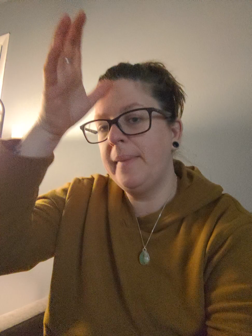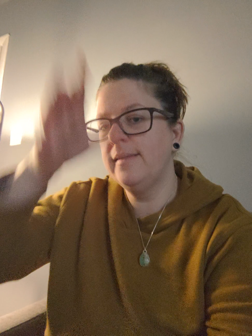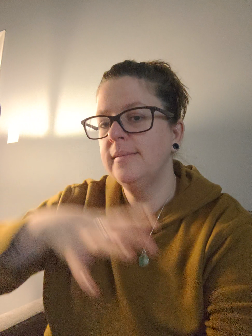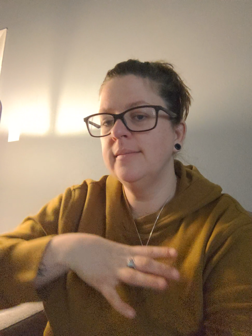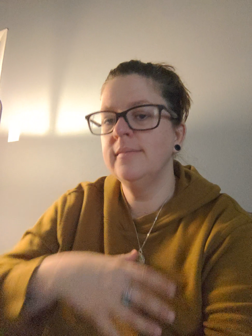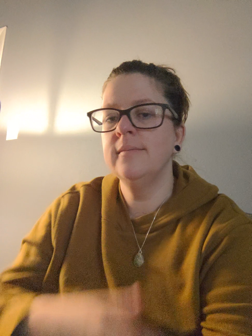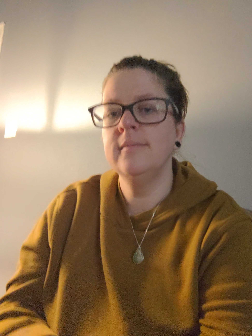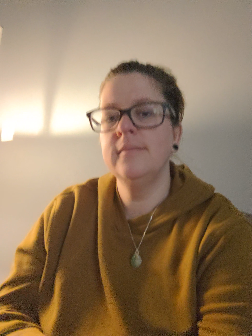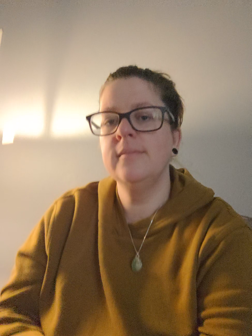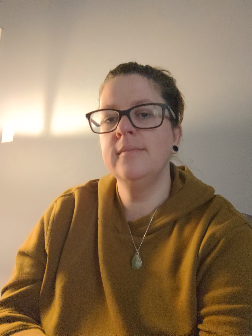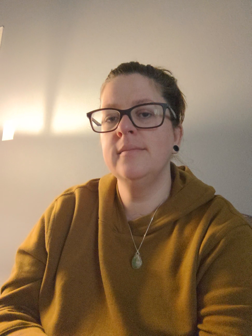man